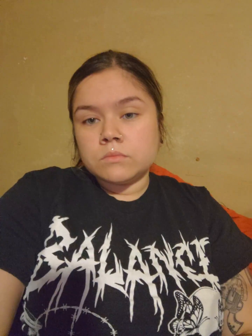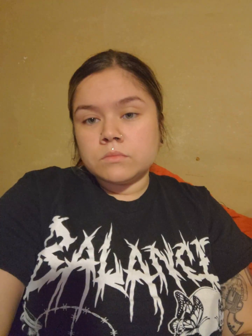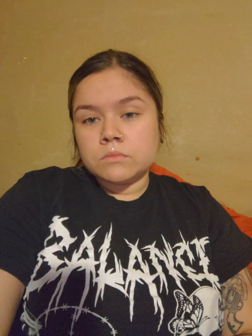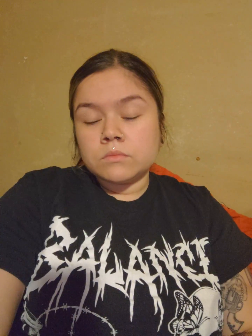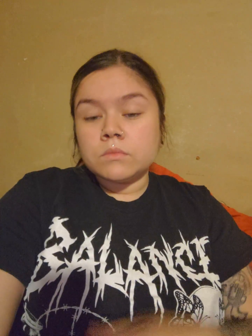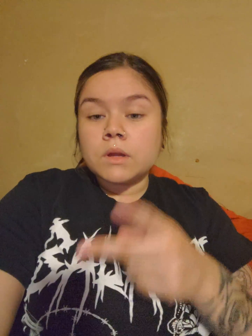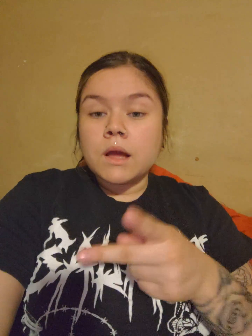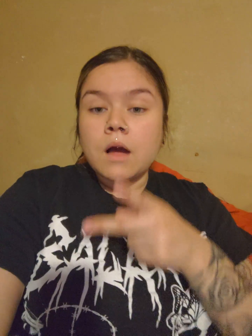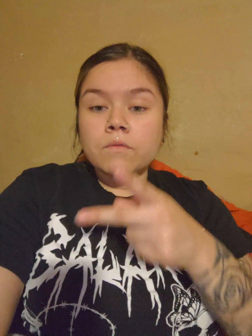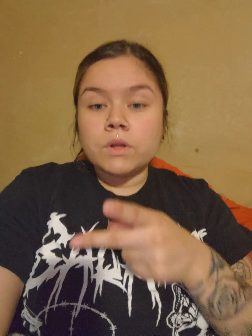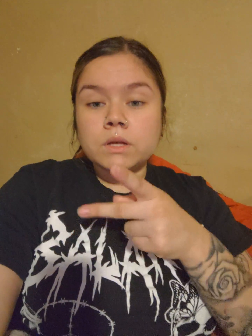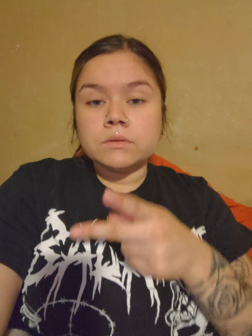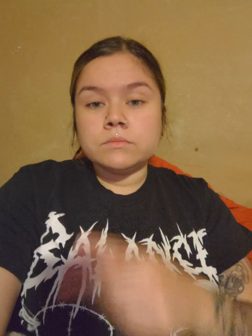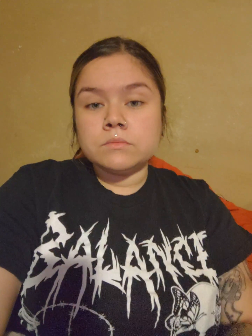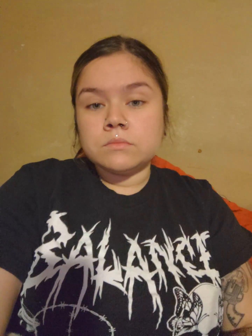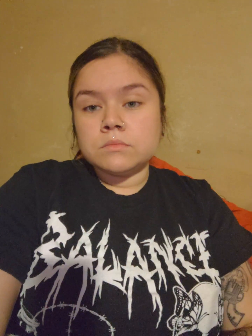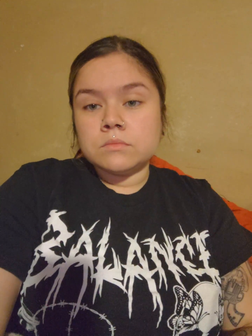careful